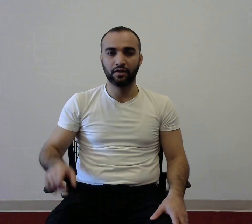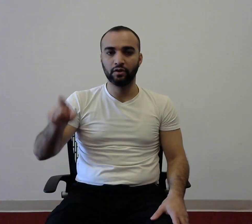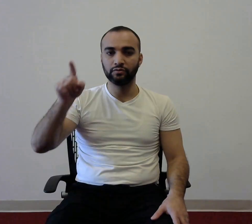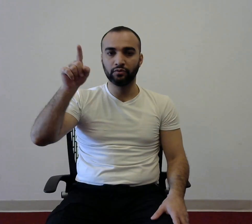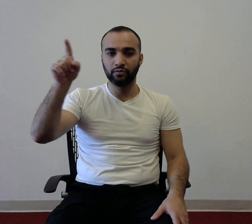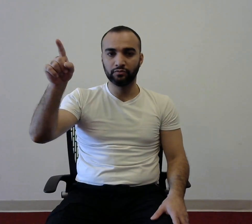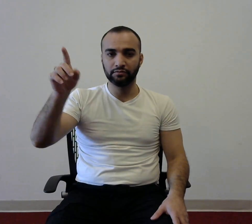onun